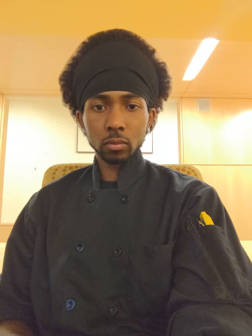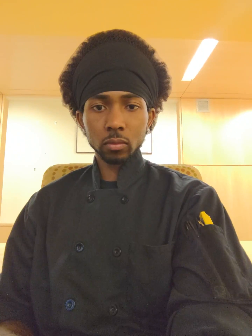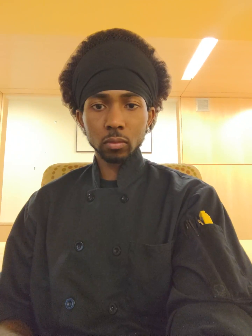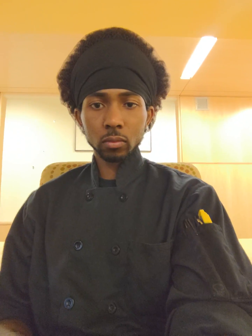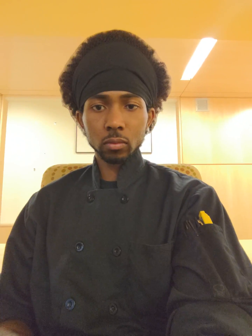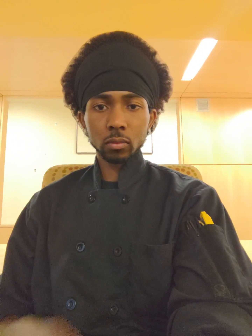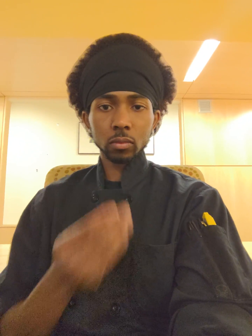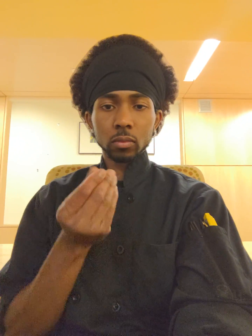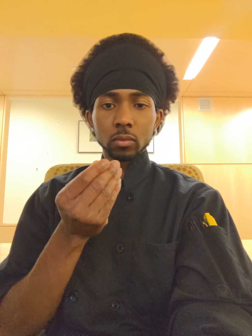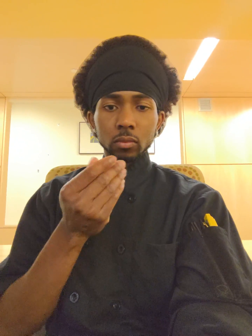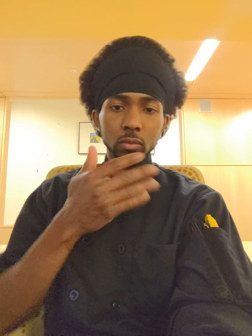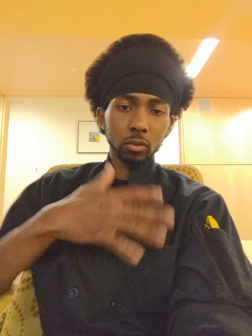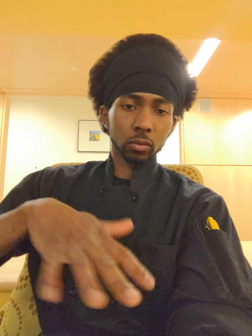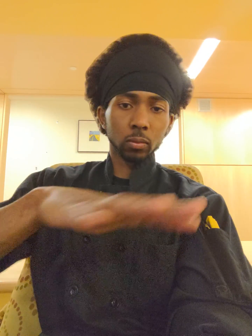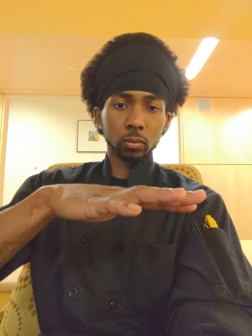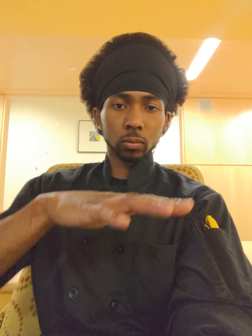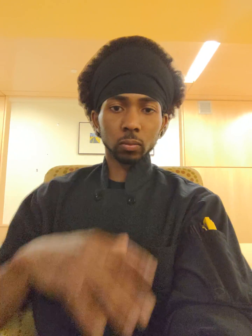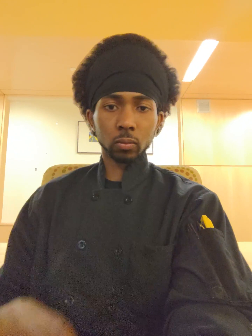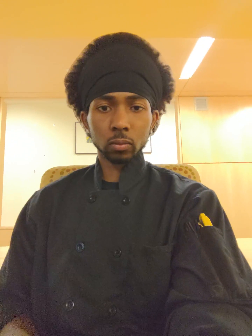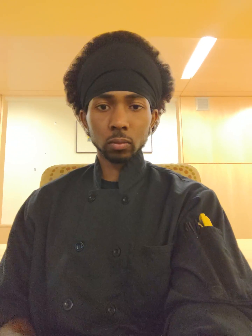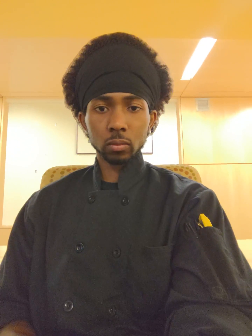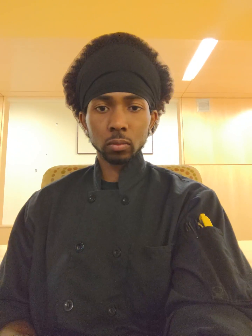garden